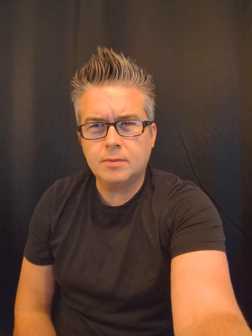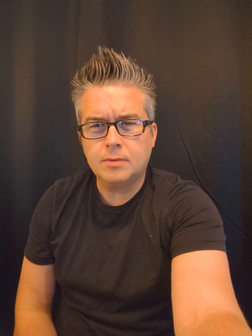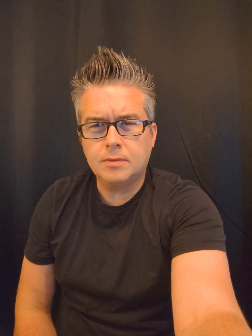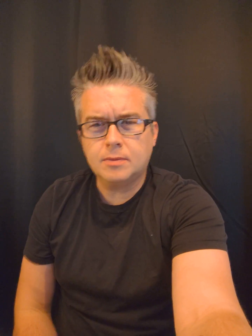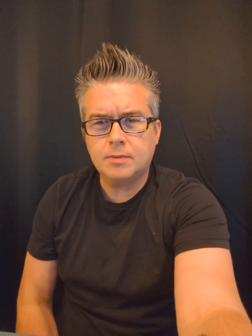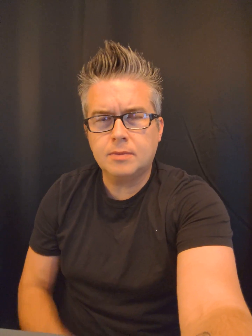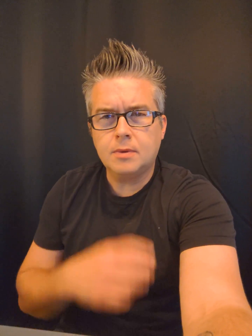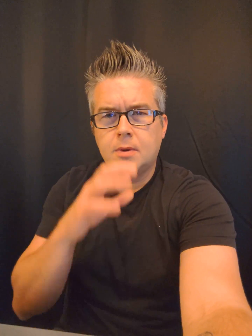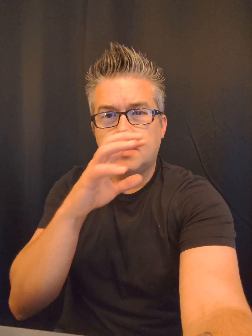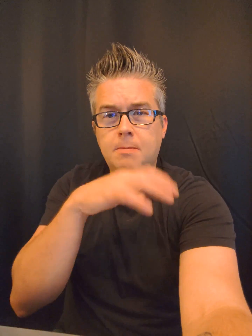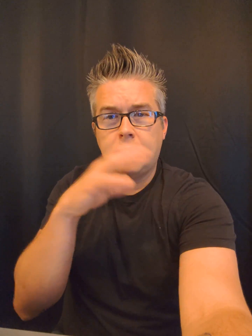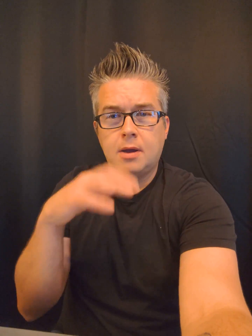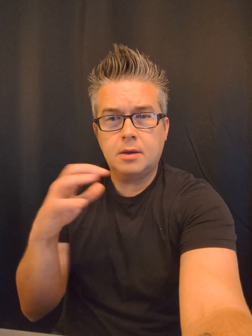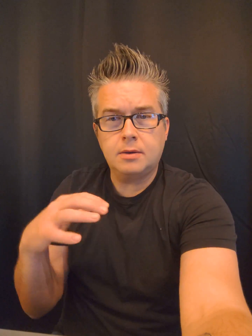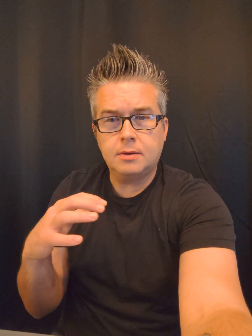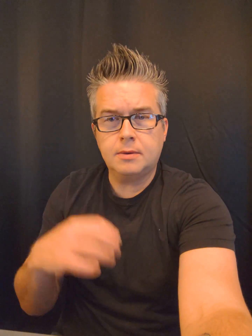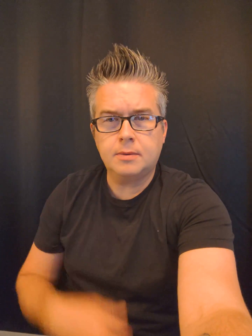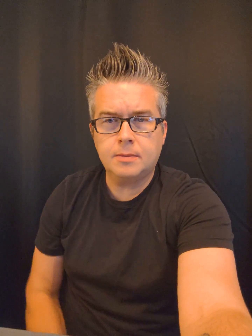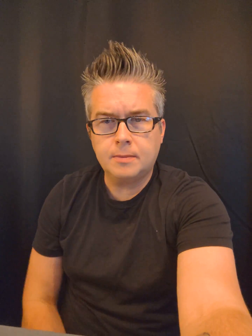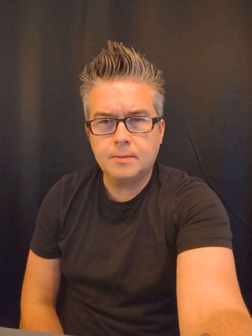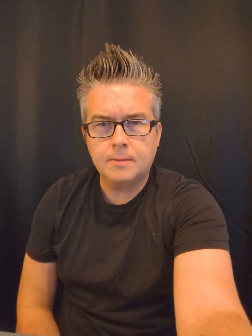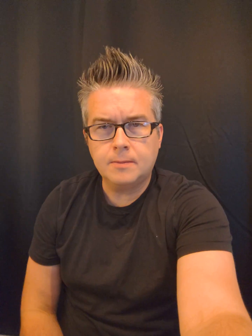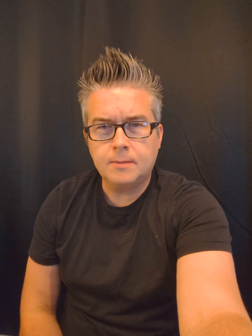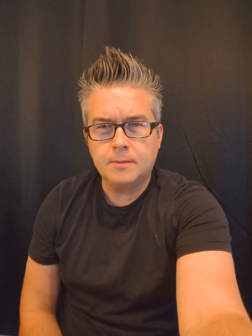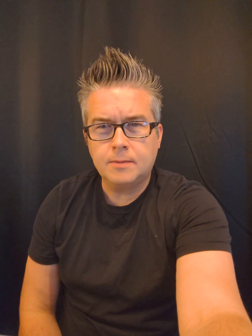grapes